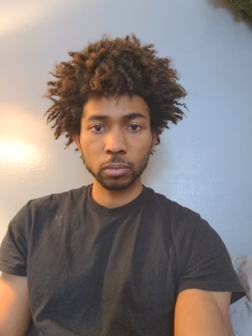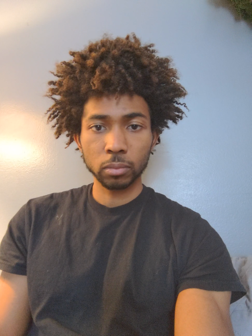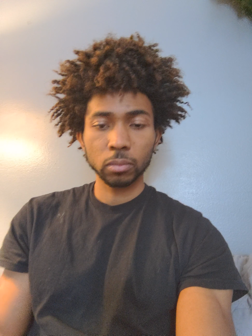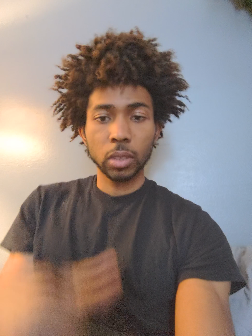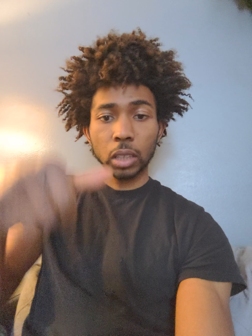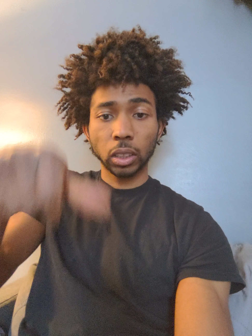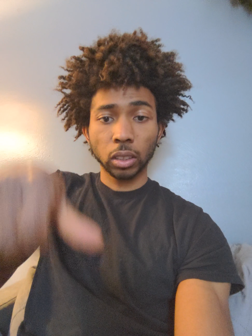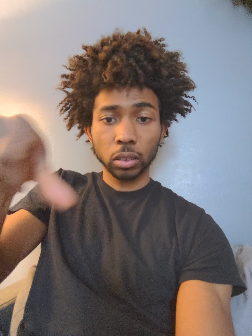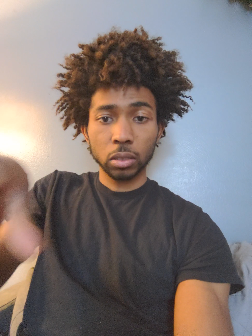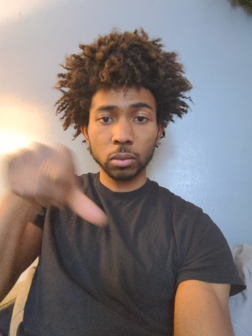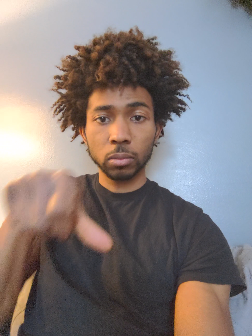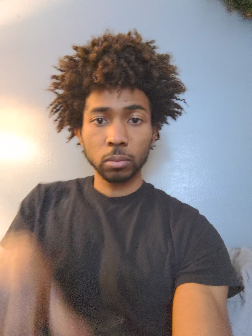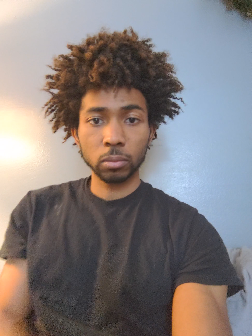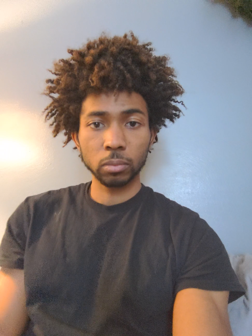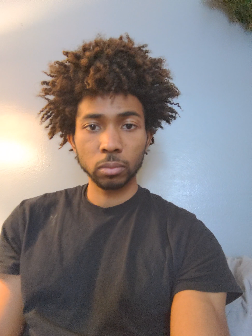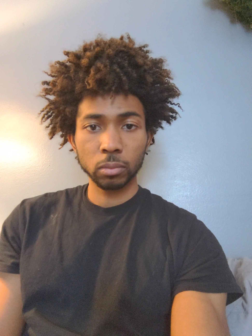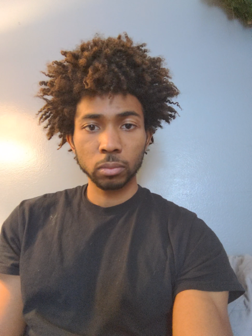puzzle